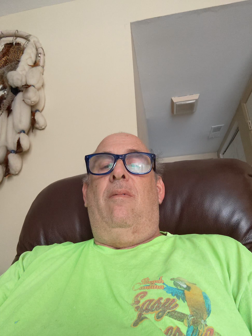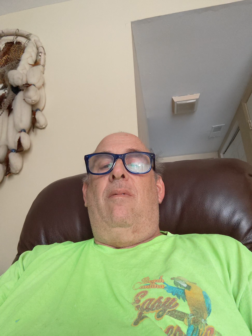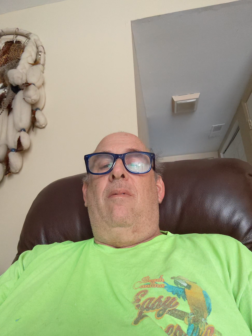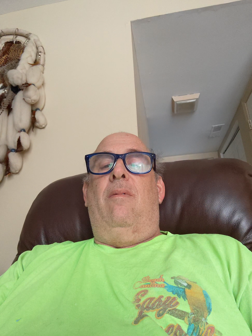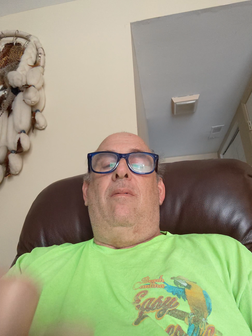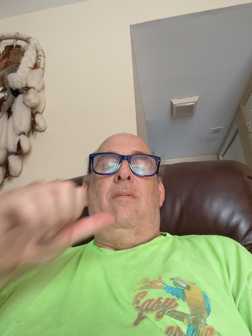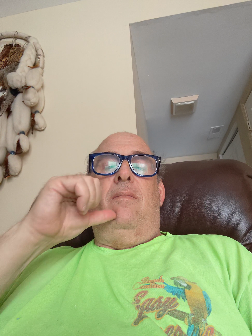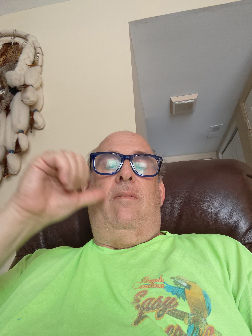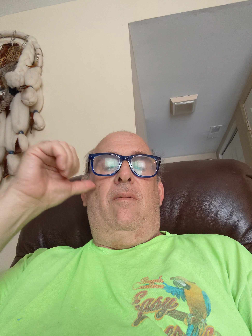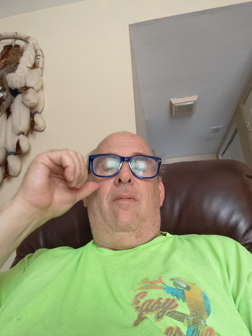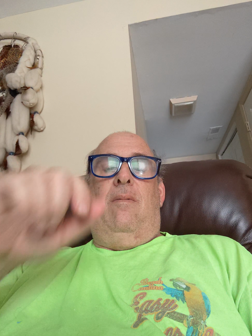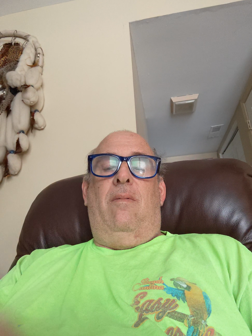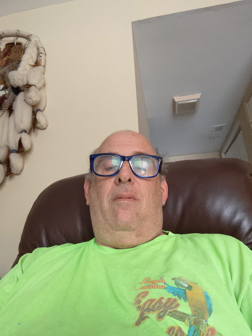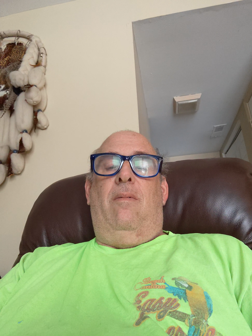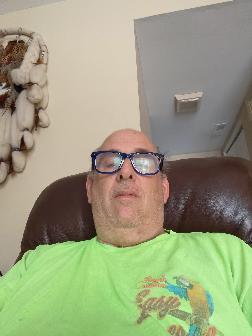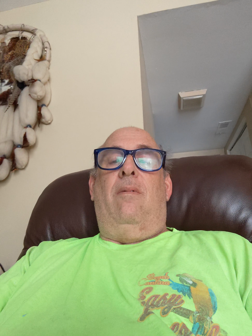yesterday